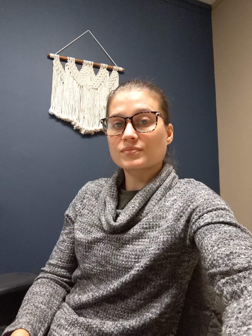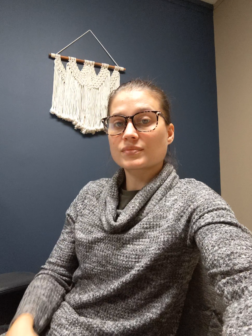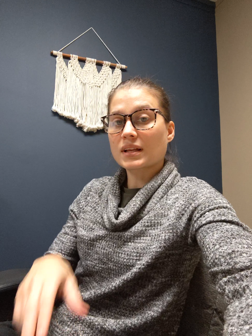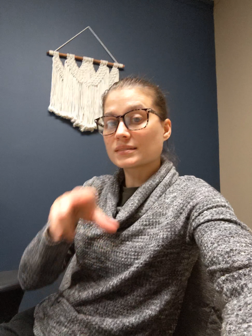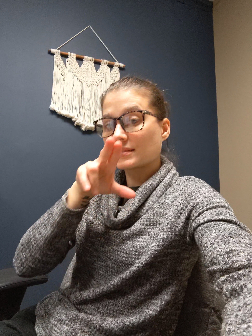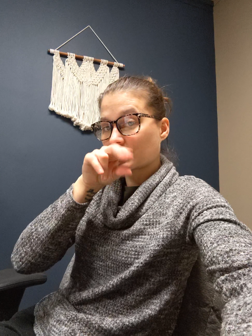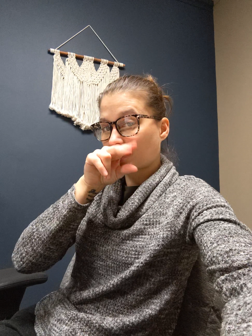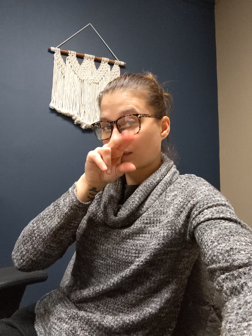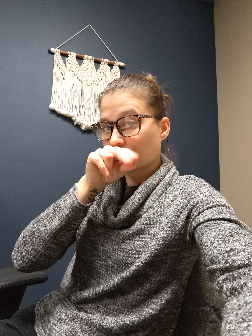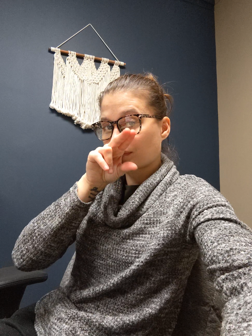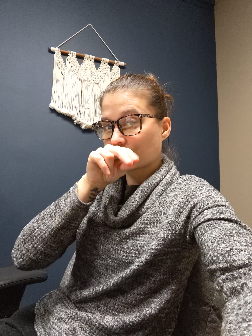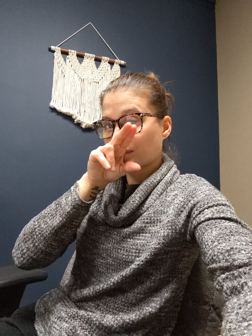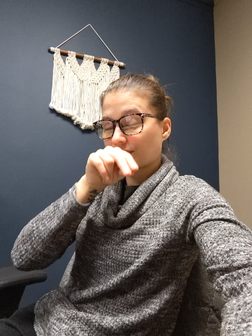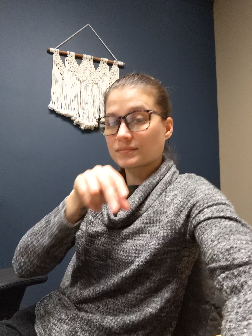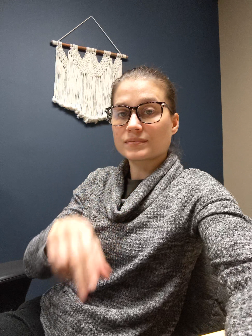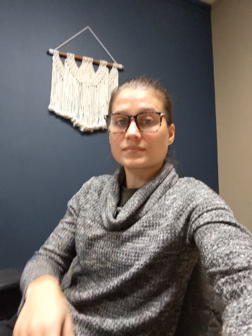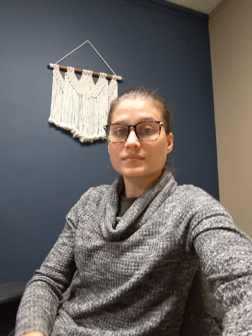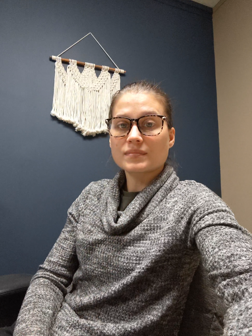duck